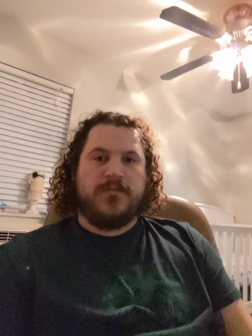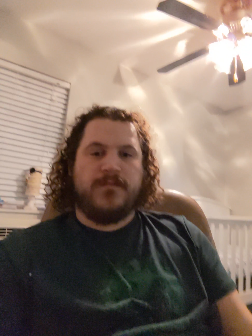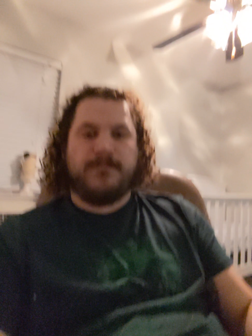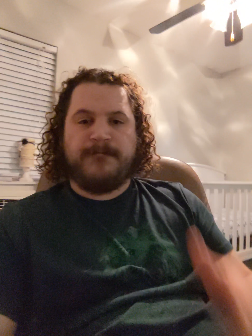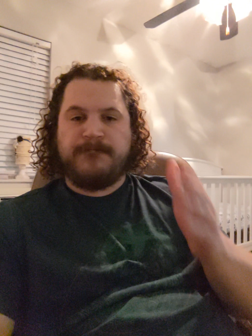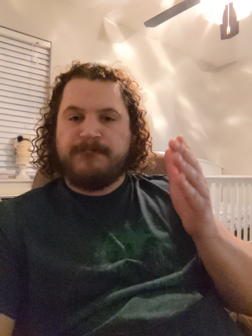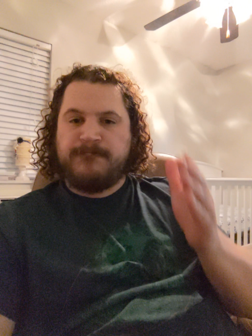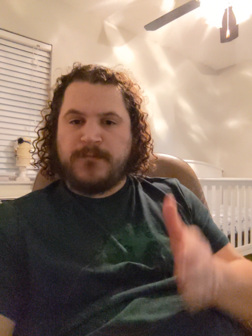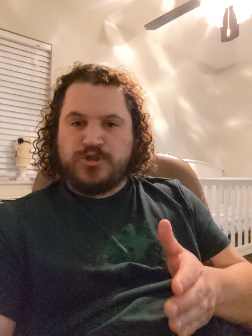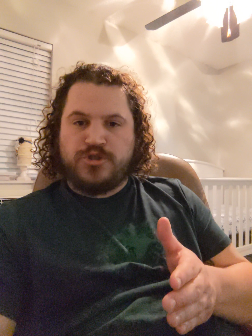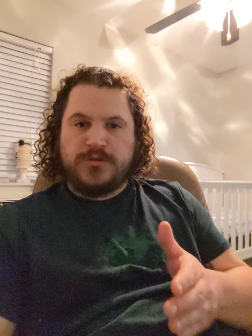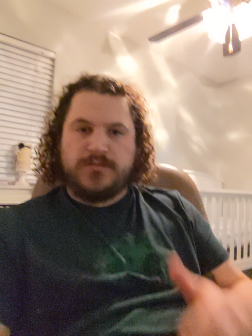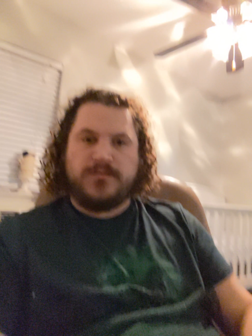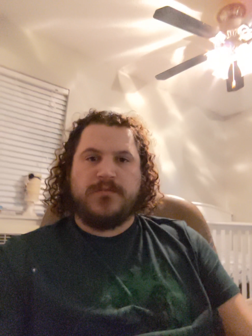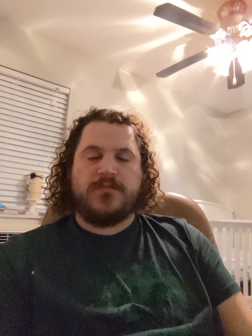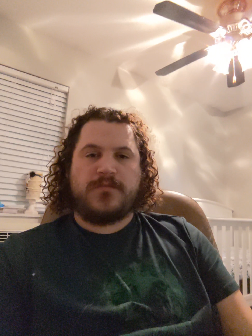person